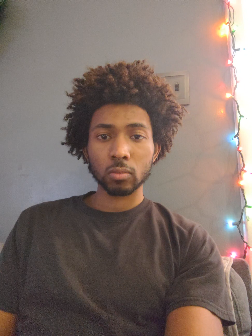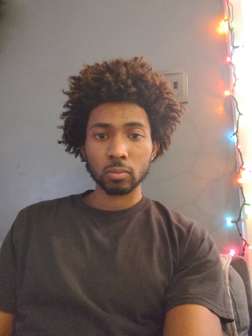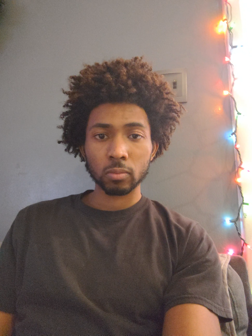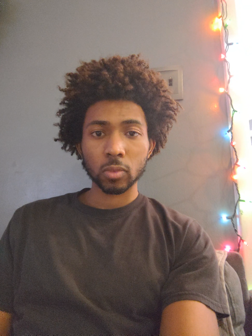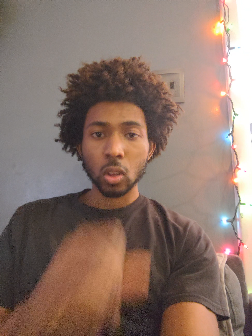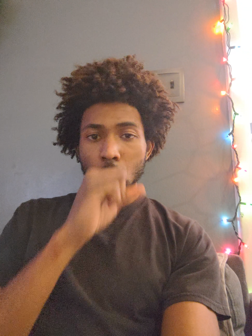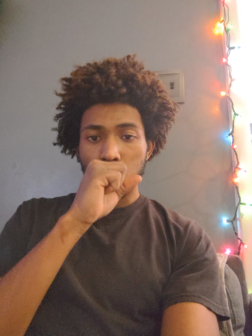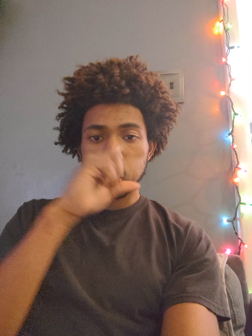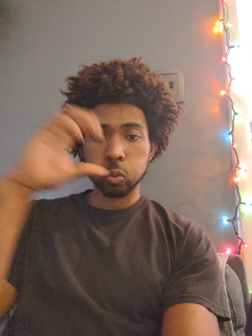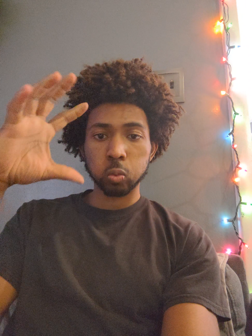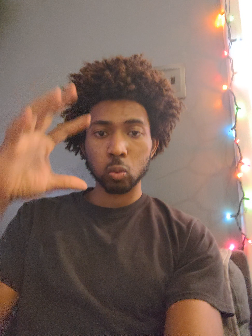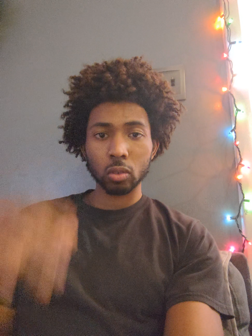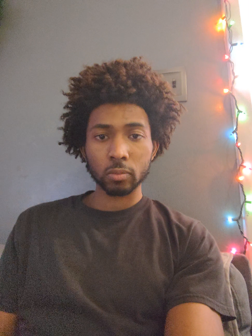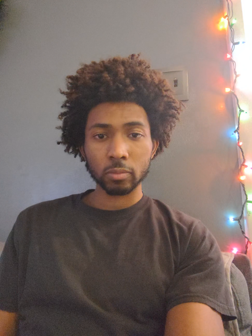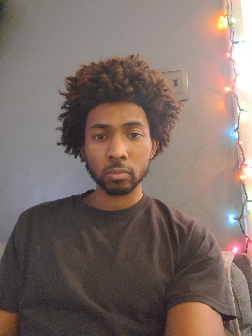balloon